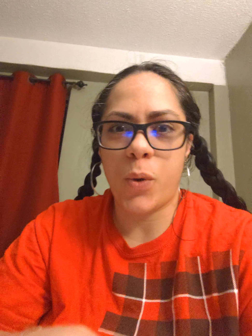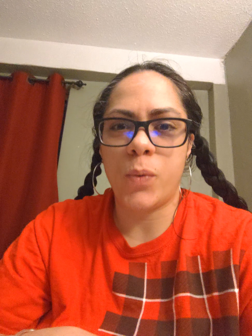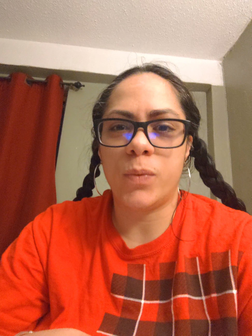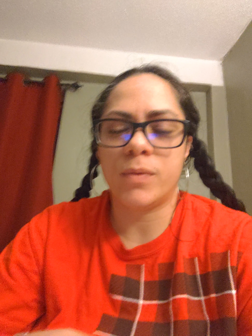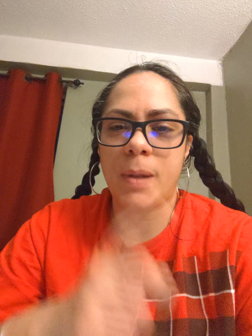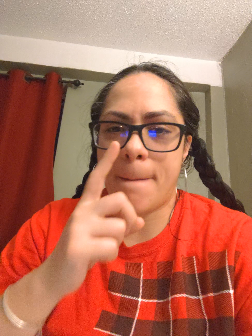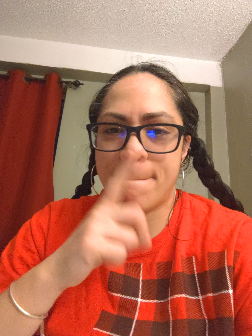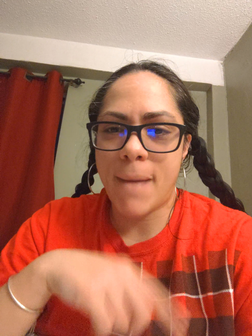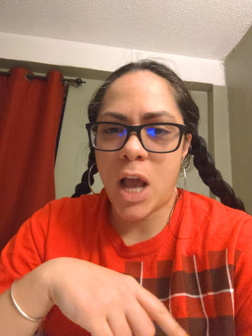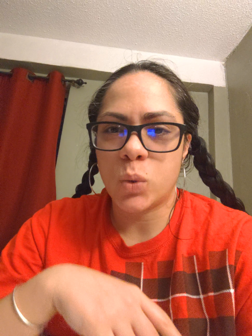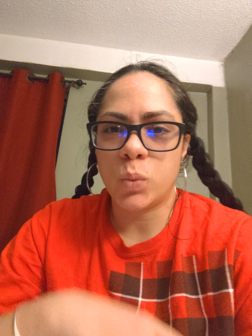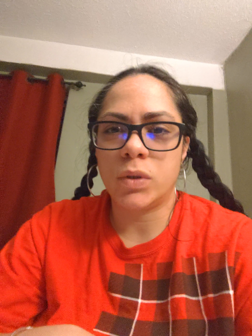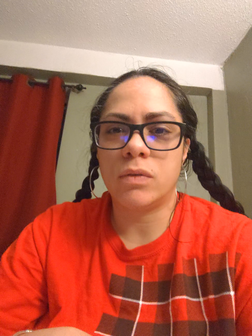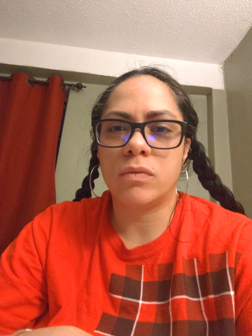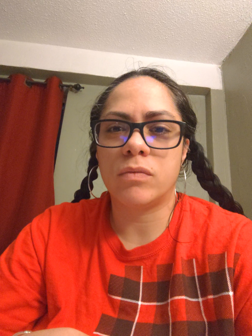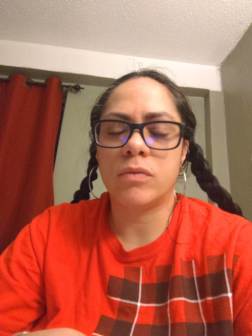mouse